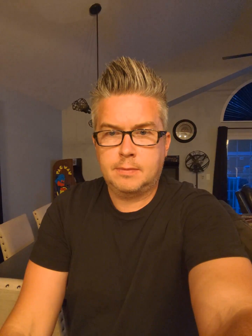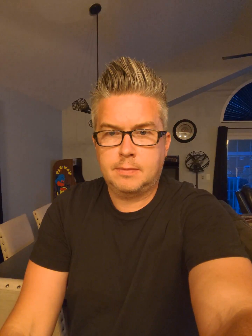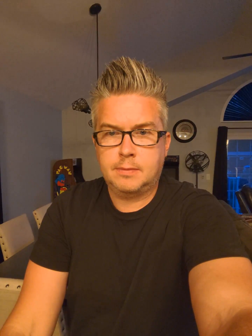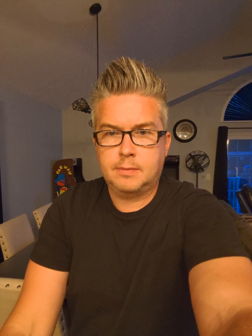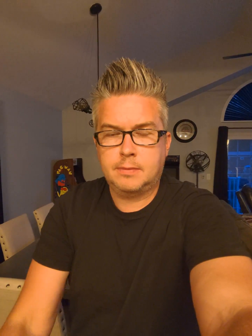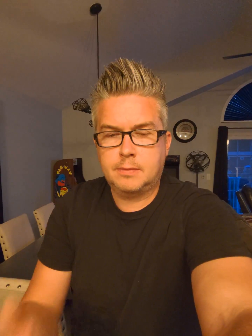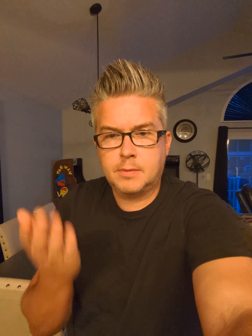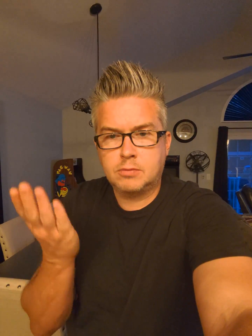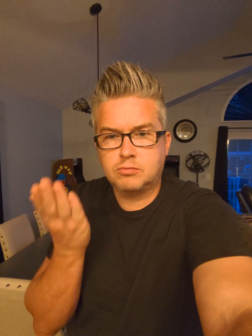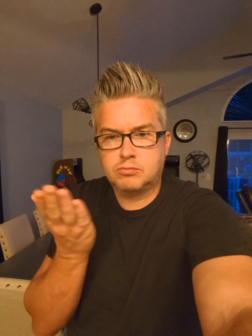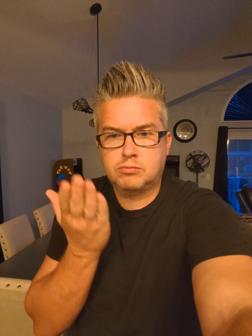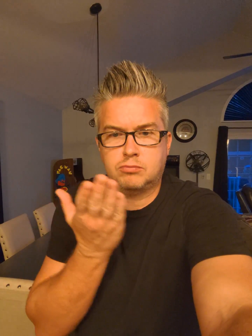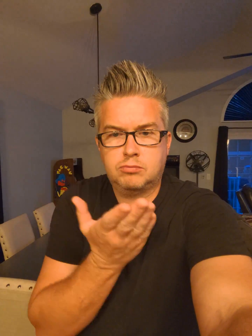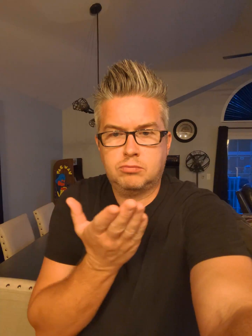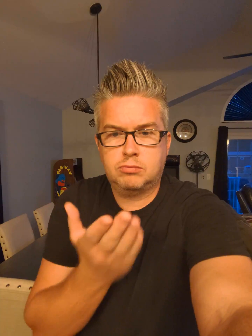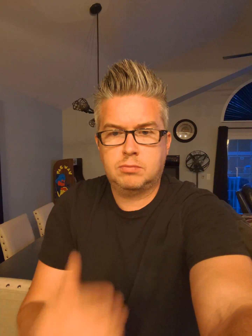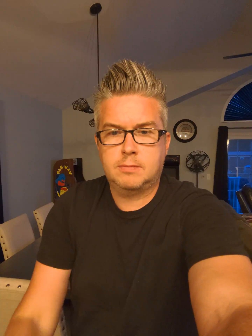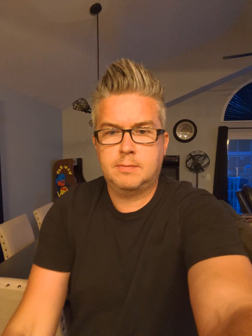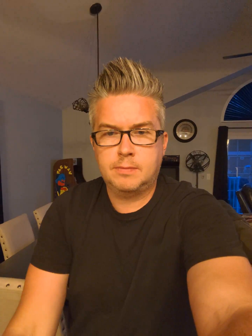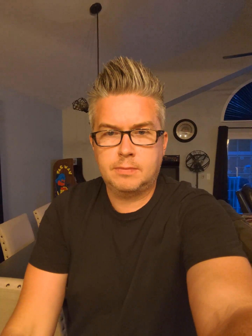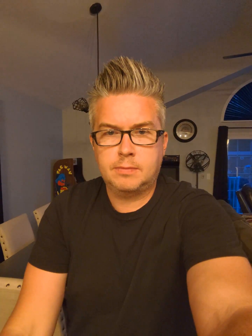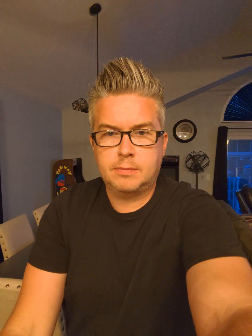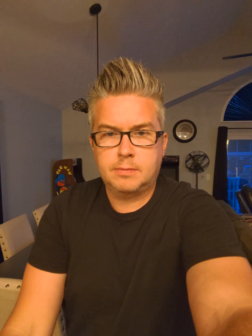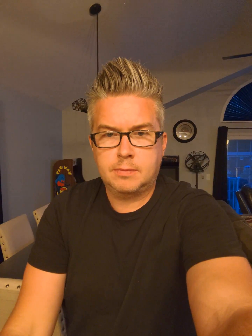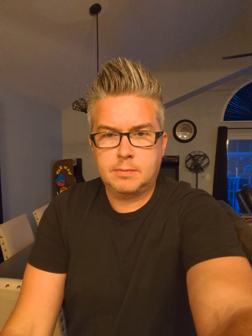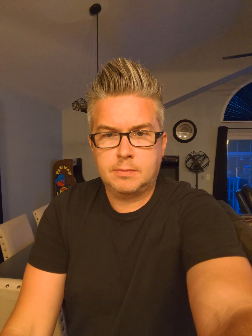carry